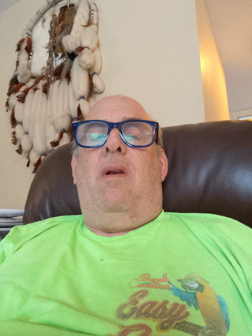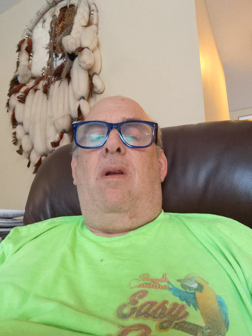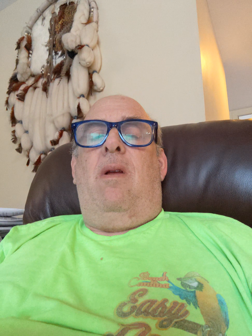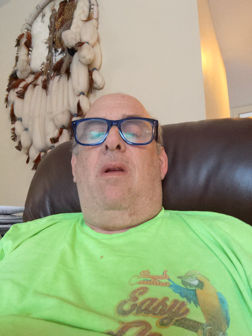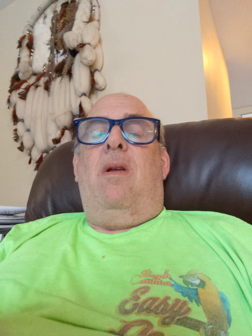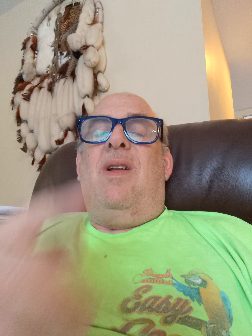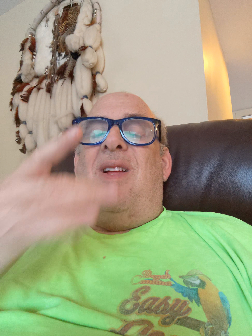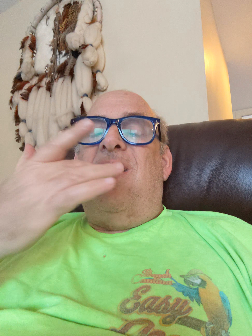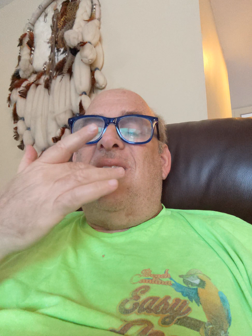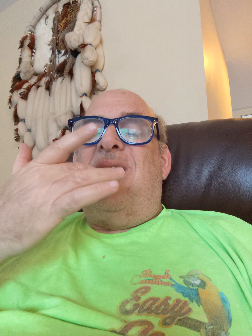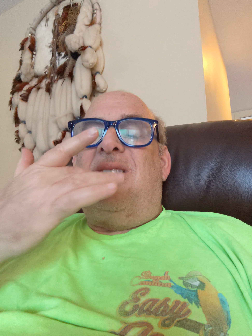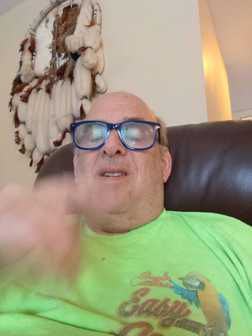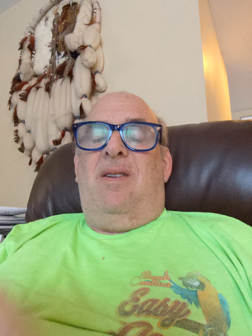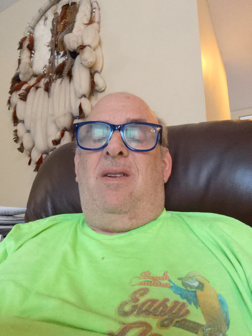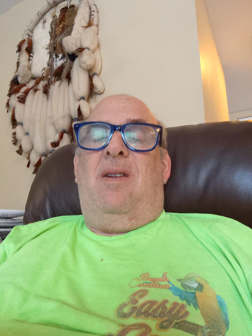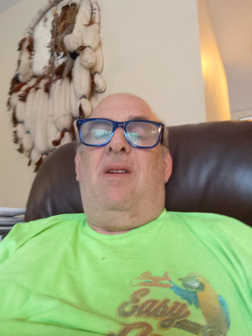taste